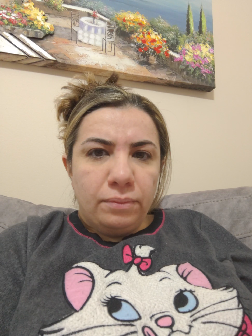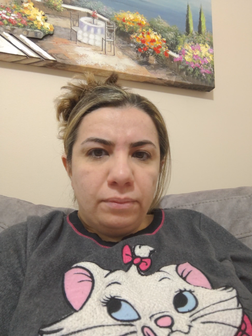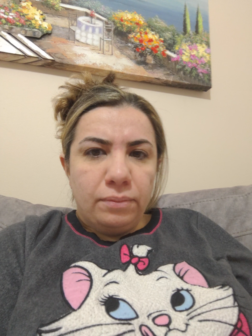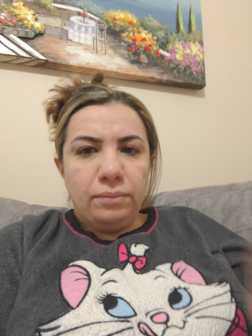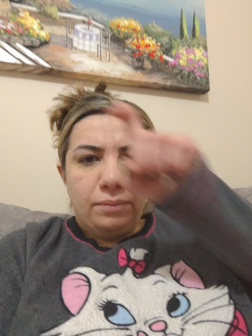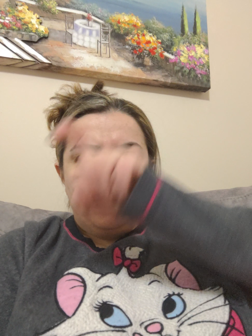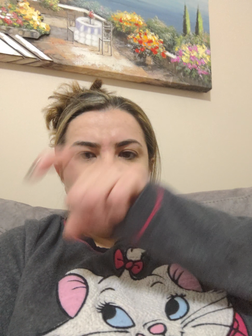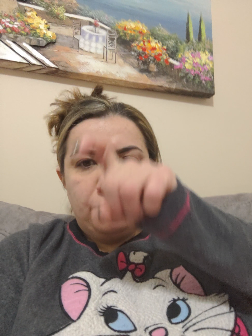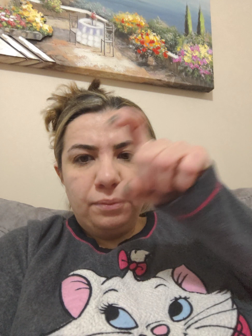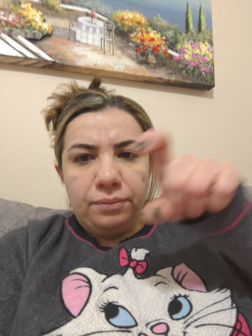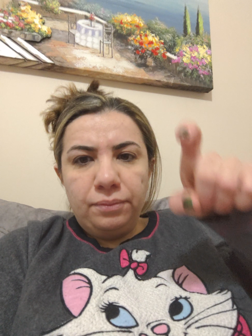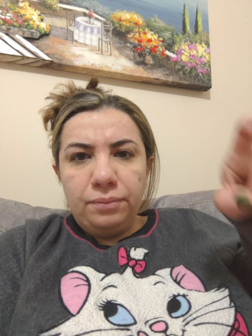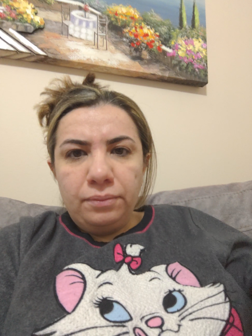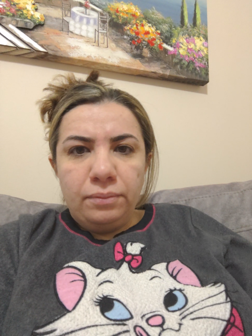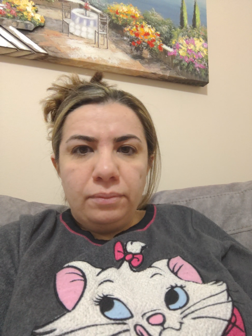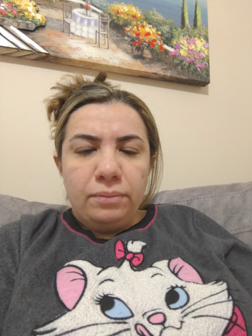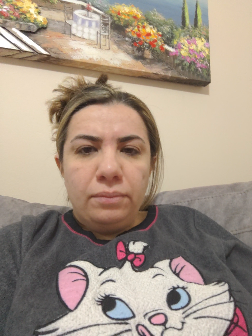closet